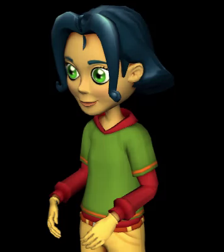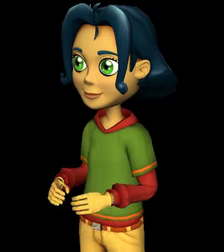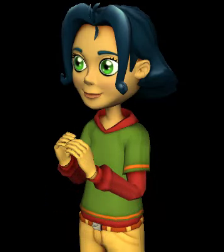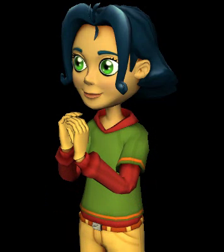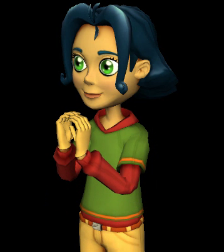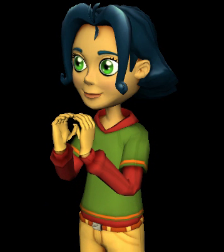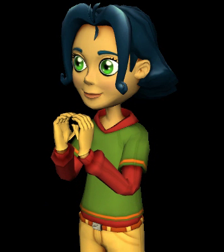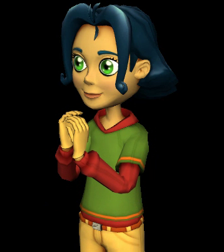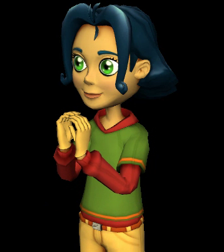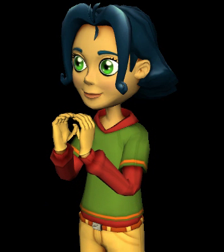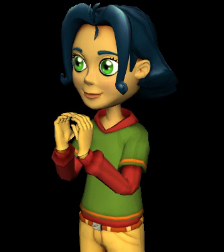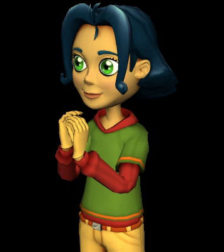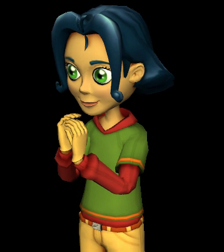تواصل